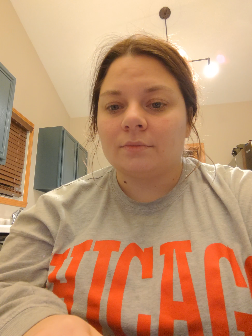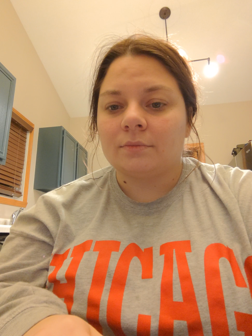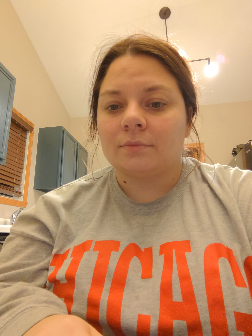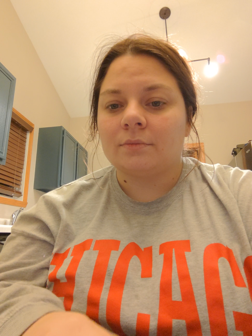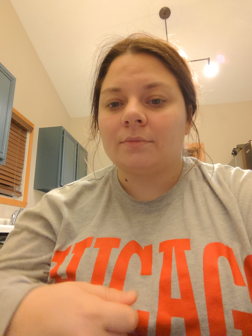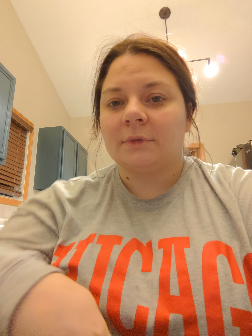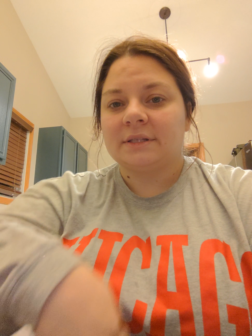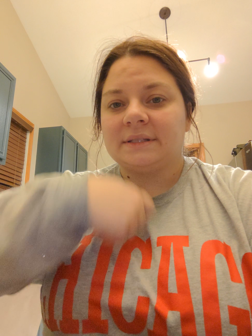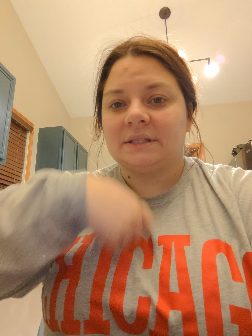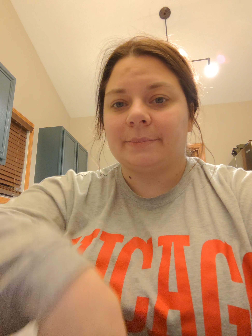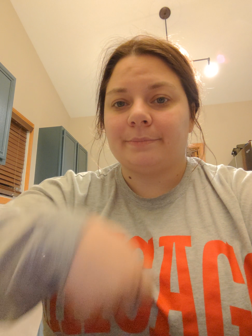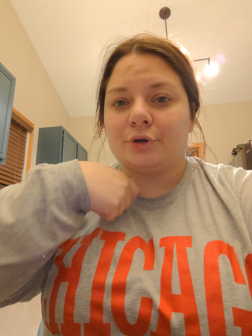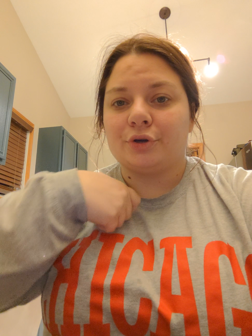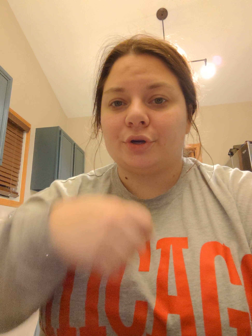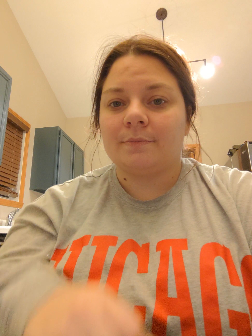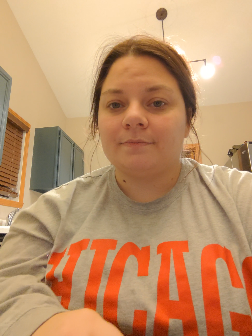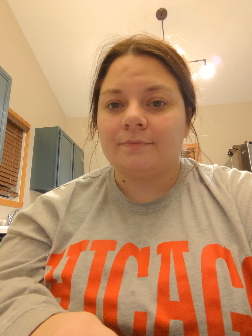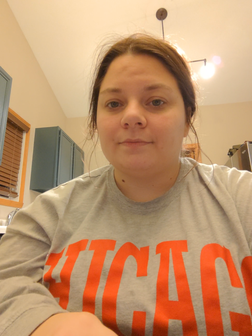zipper